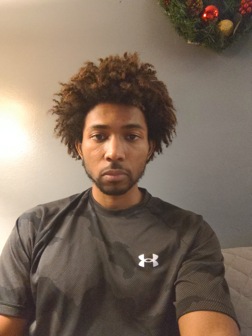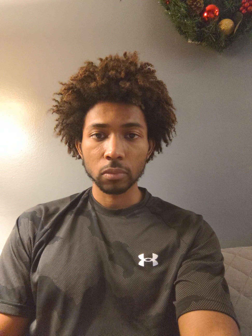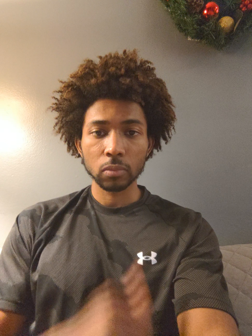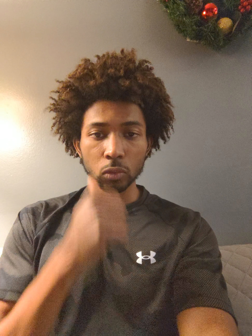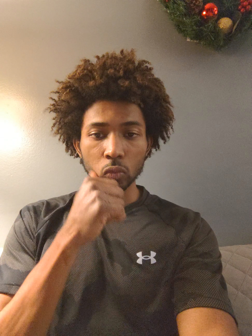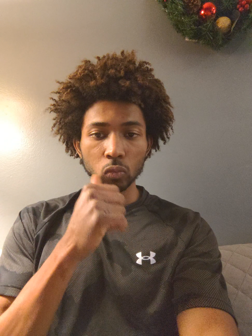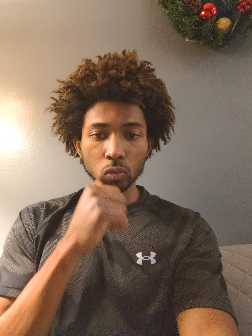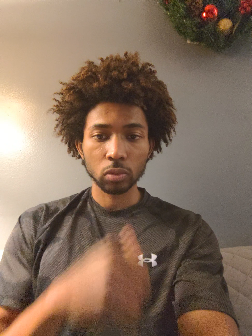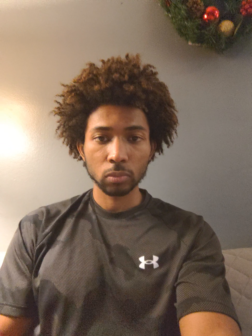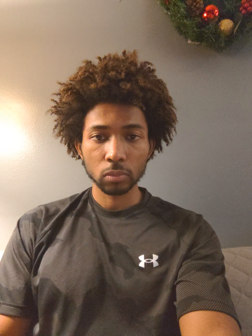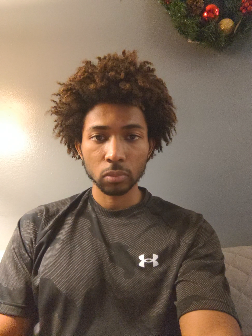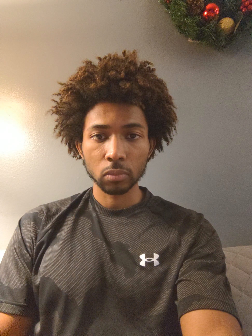girl